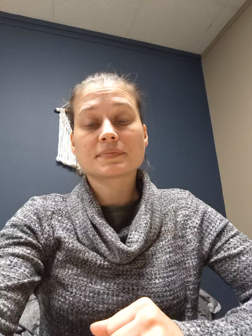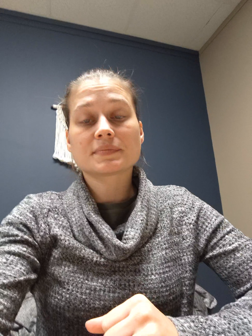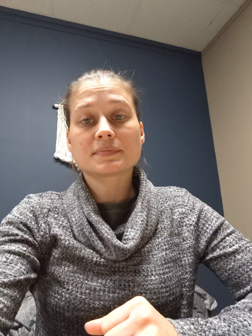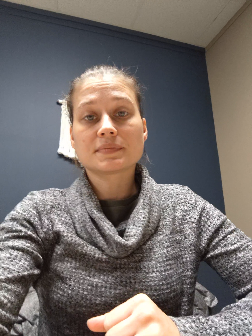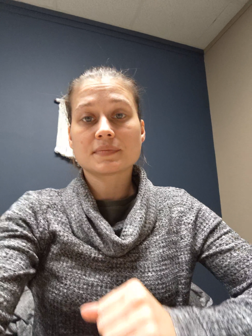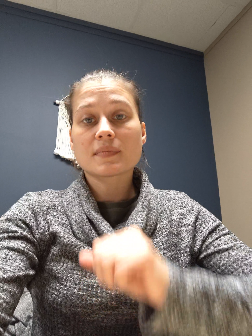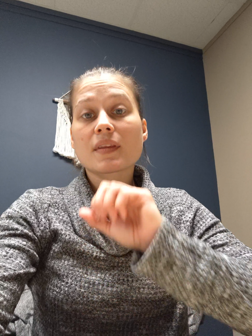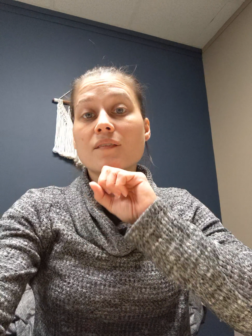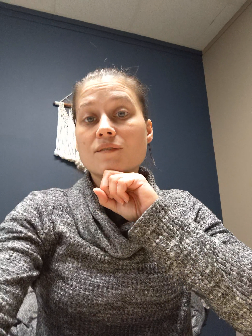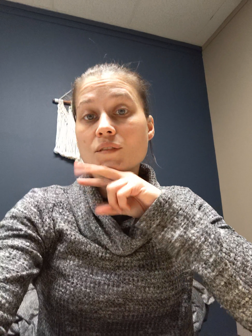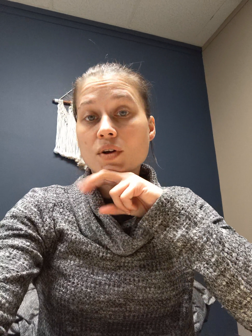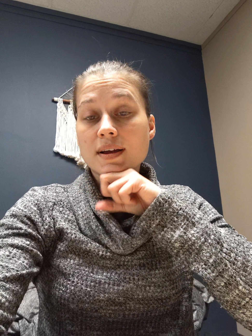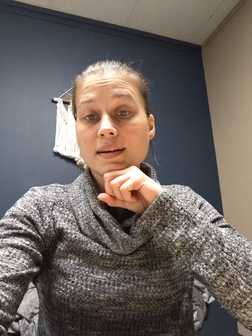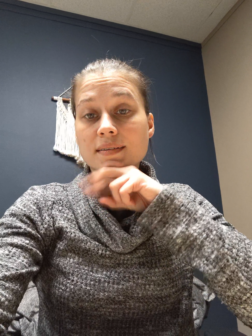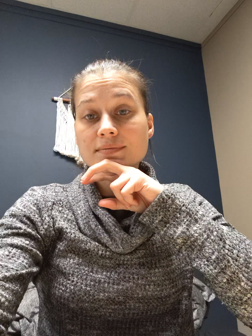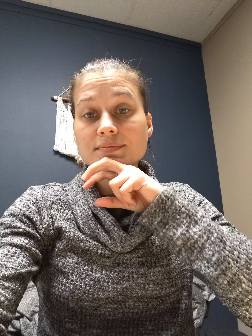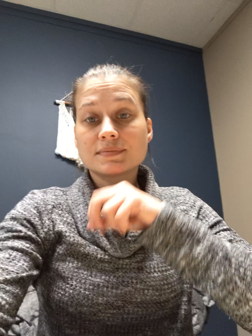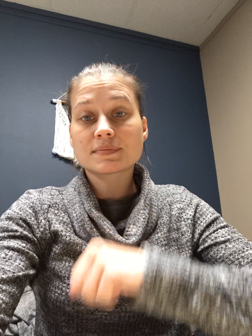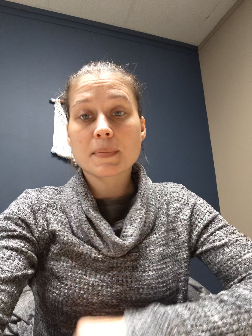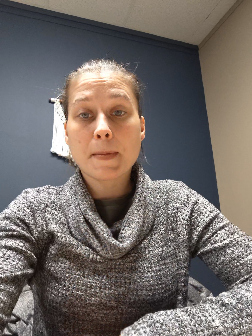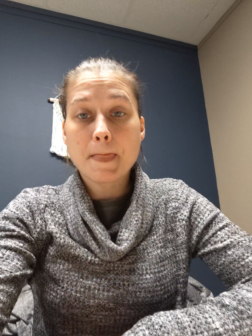frog